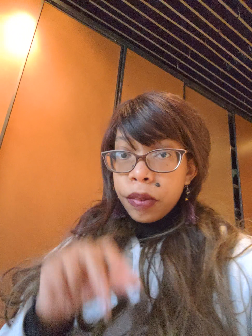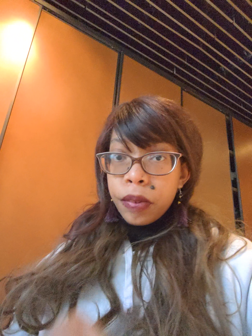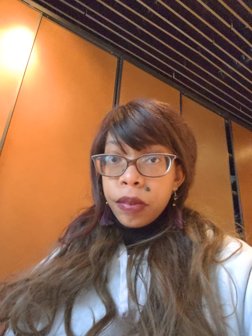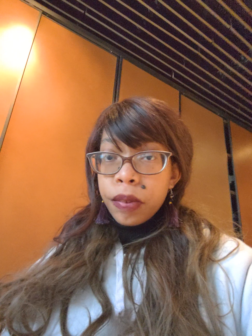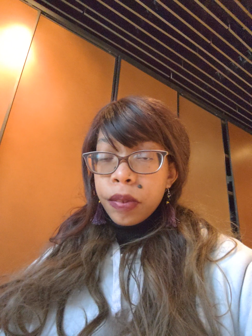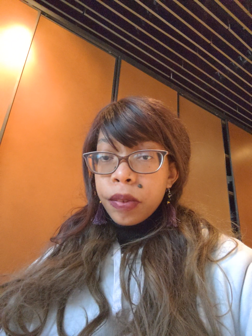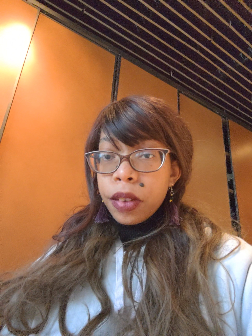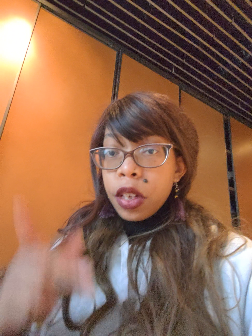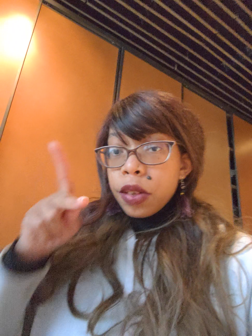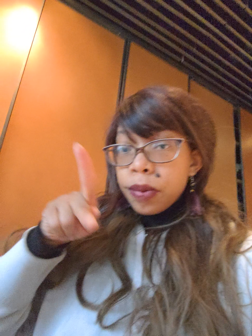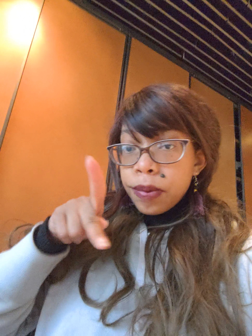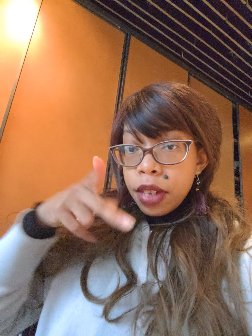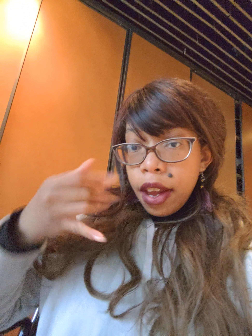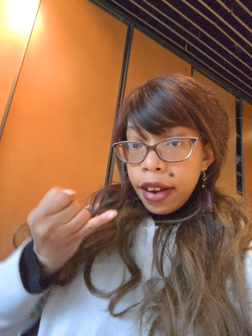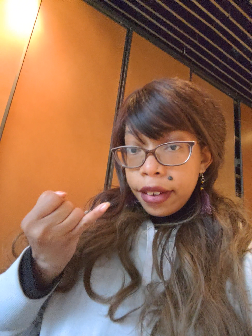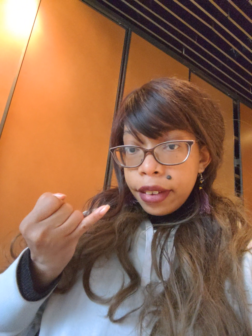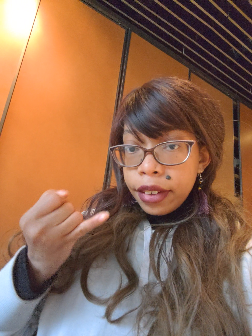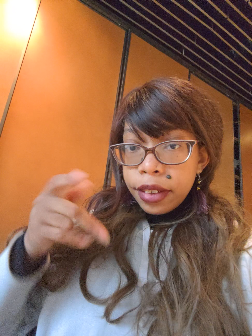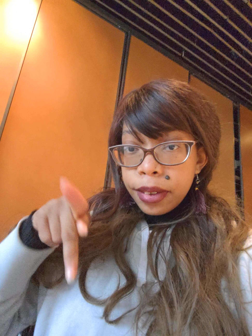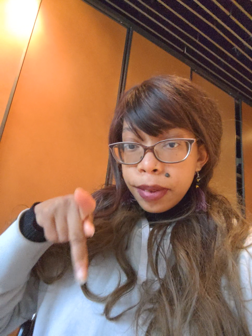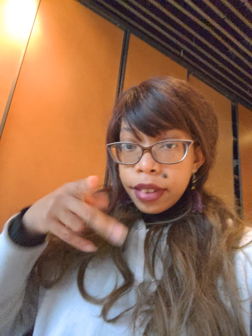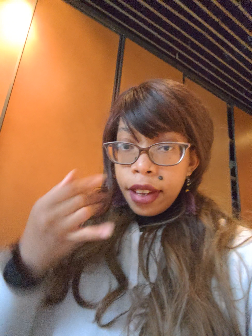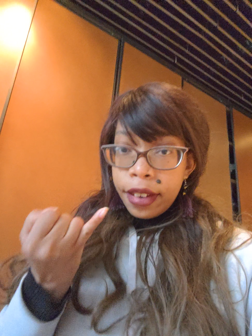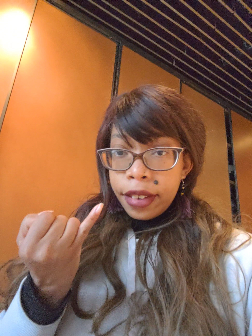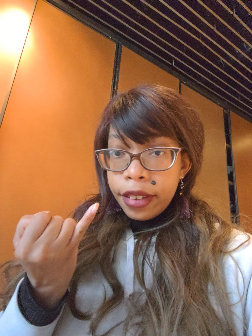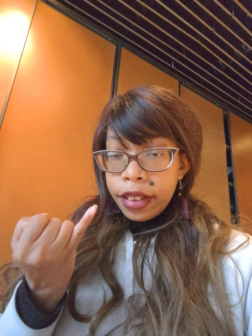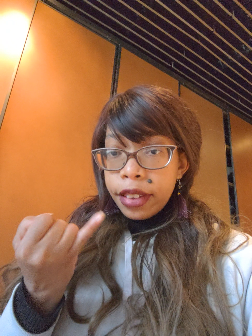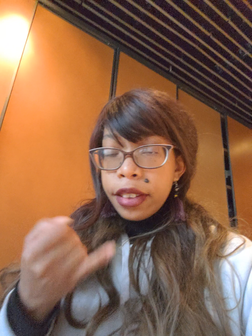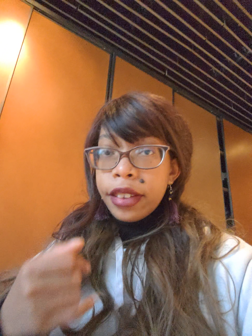pajamas